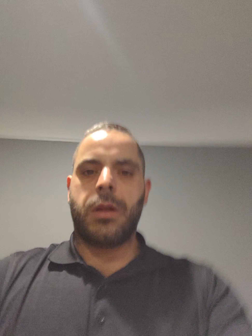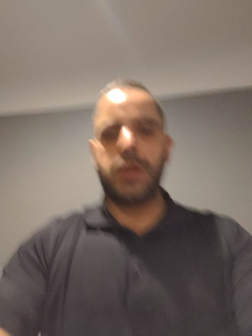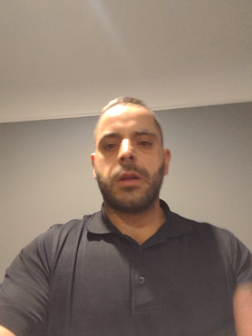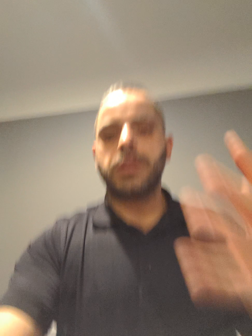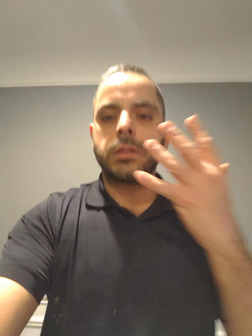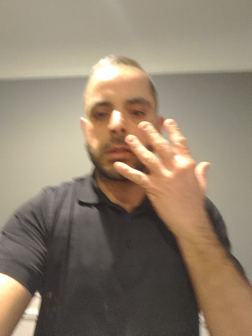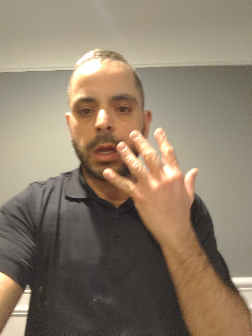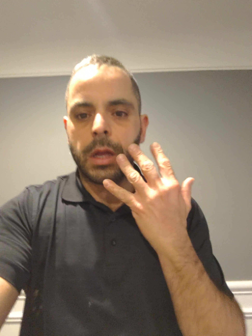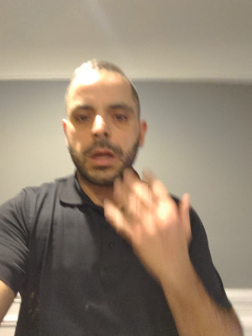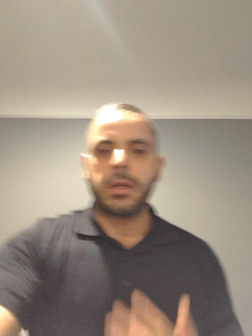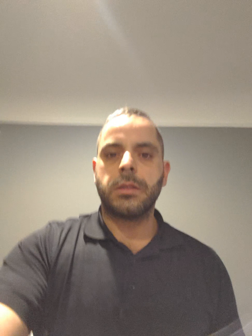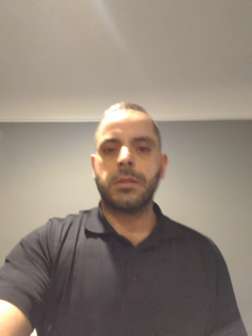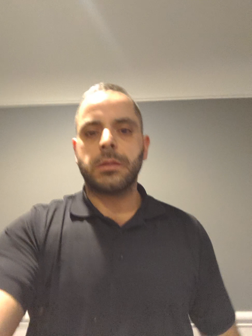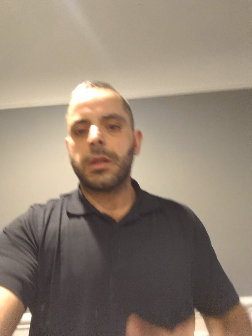sad